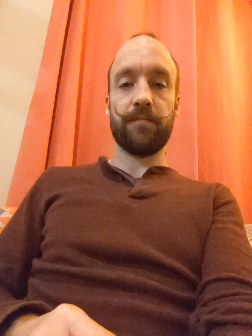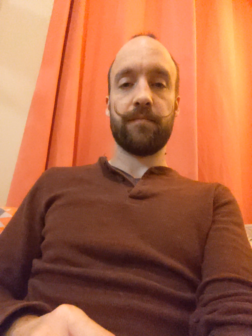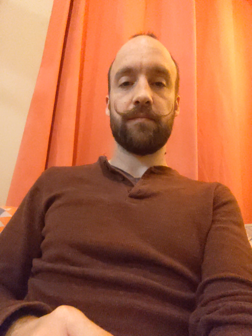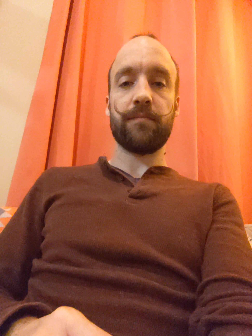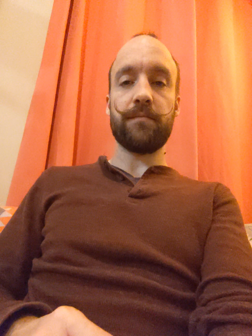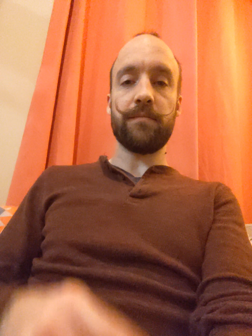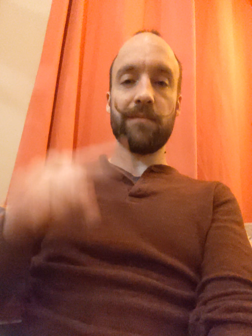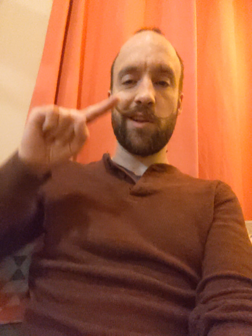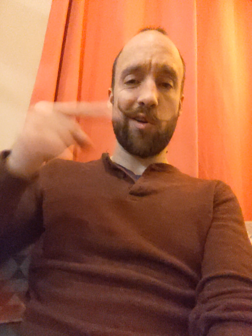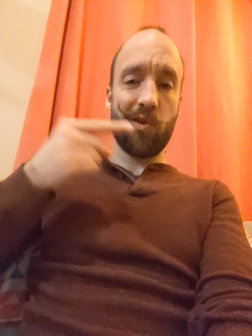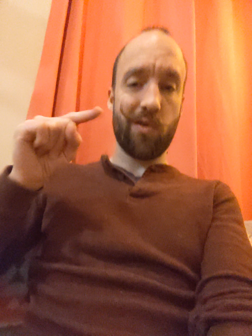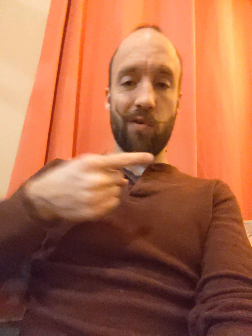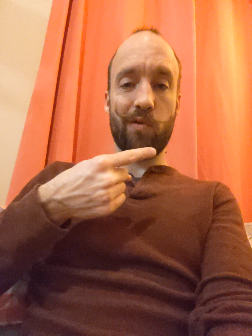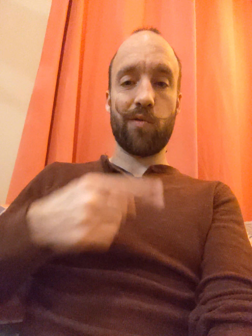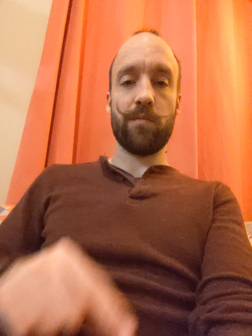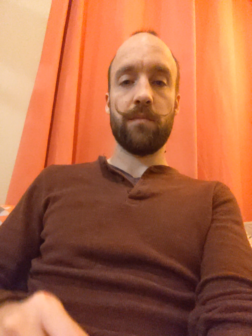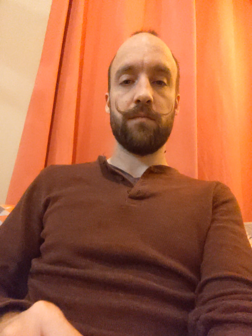owie